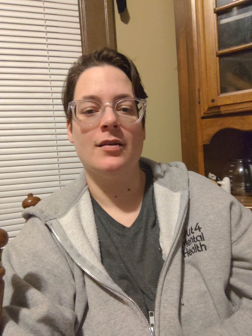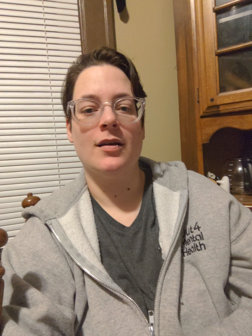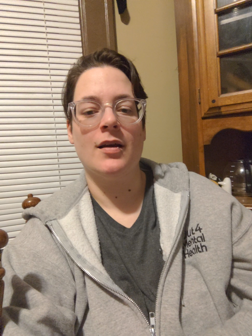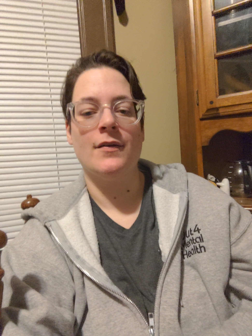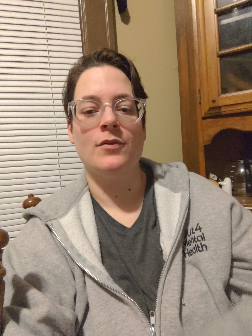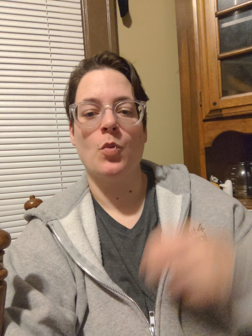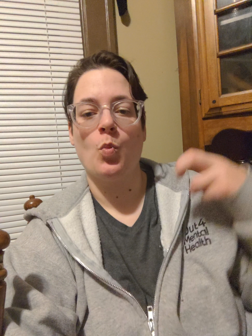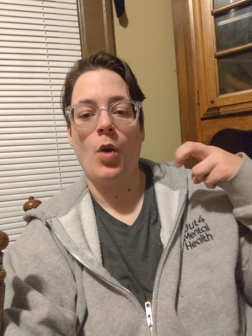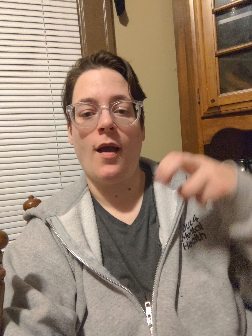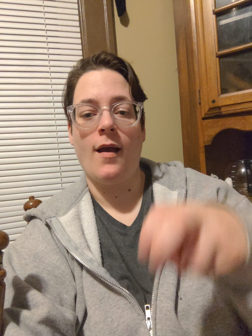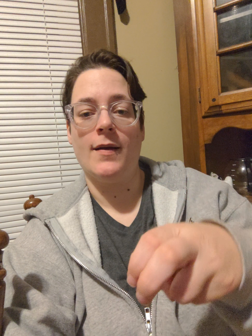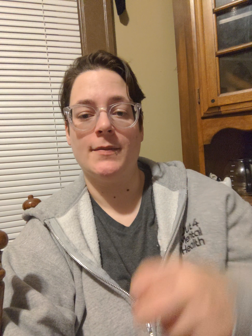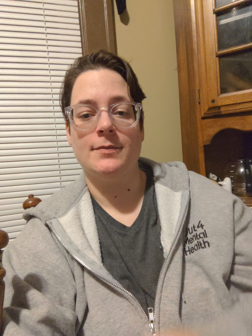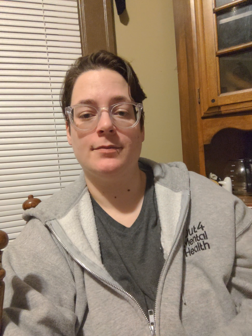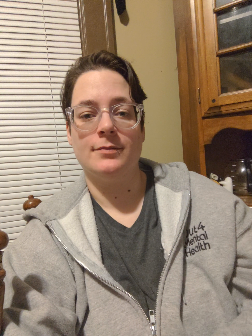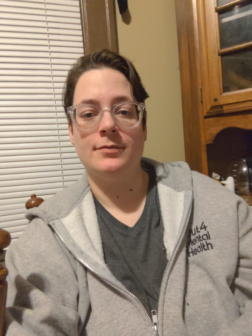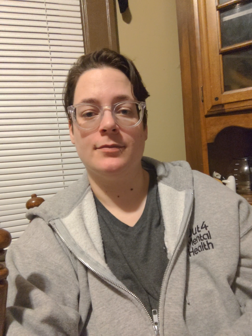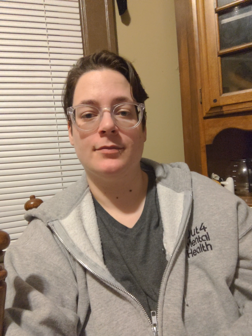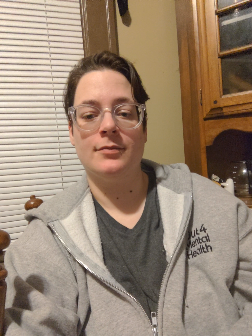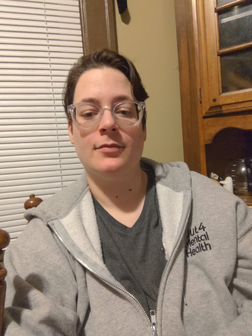ride